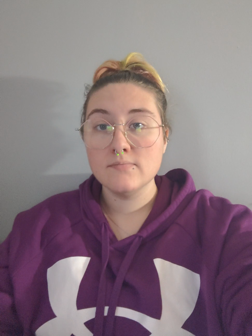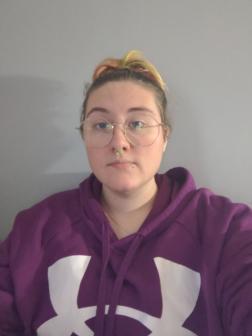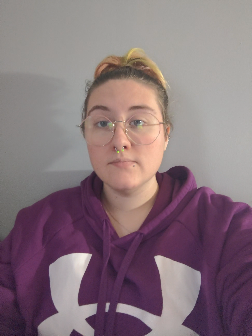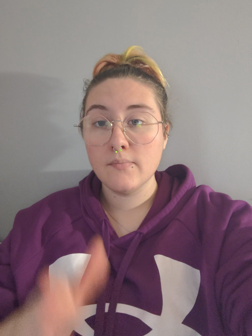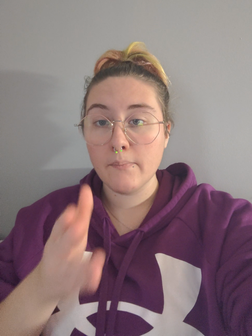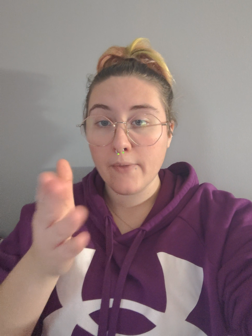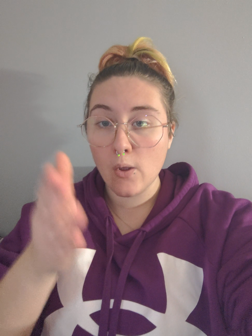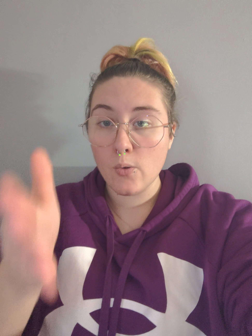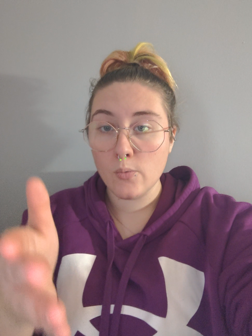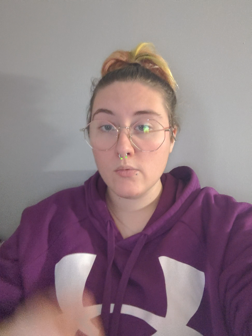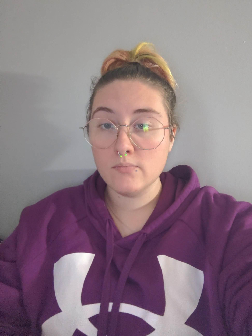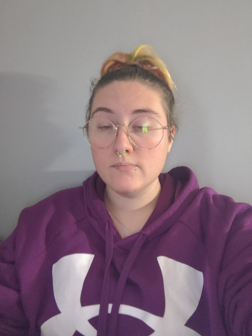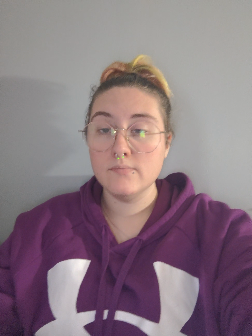boat